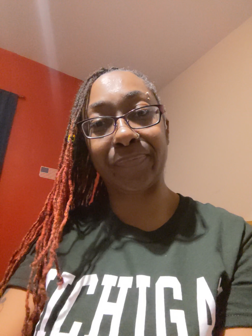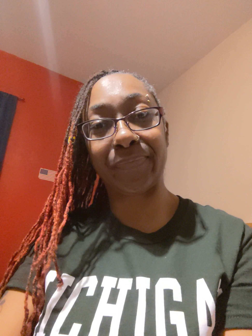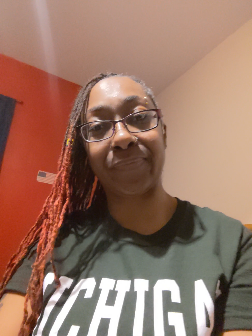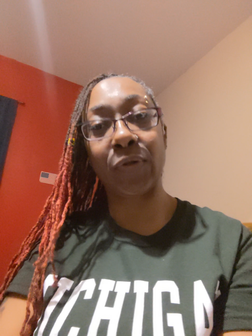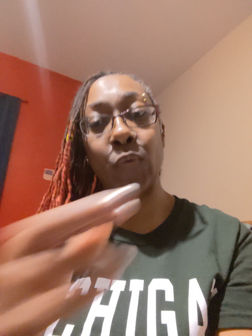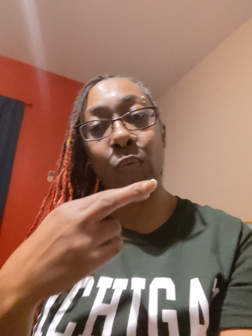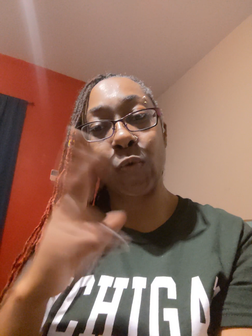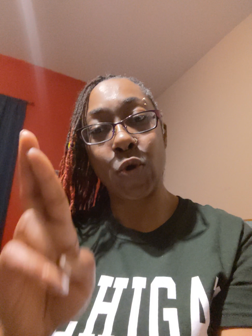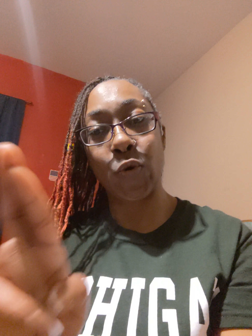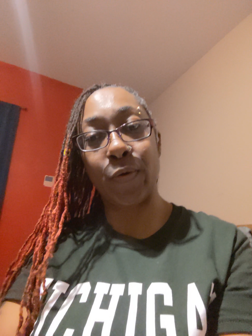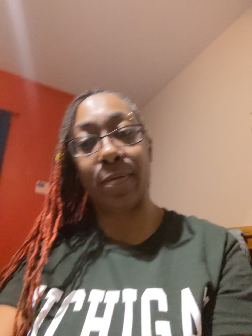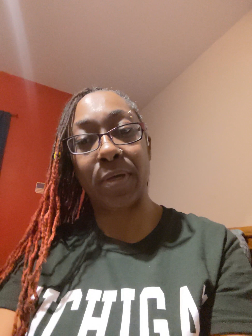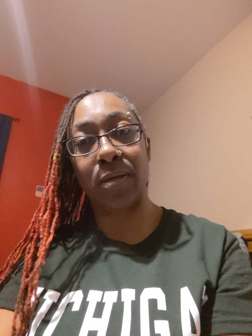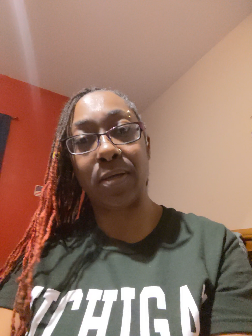room